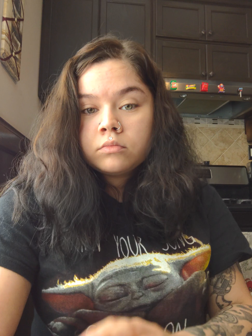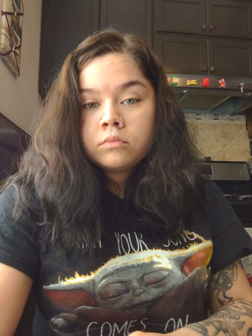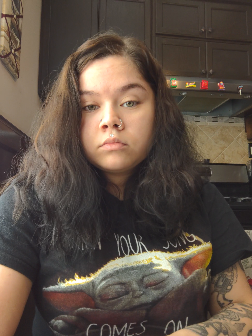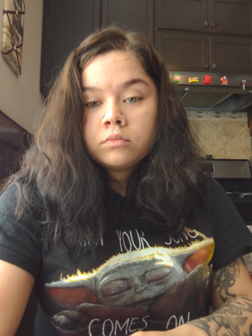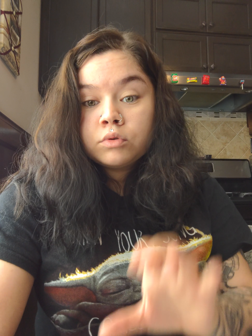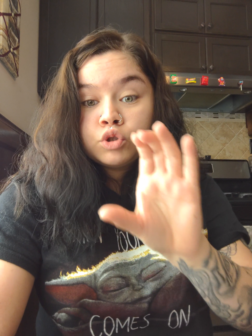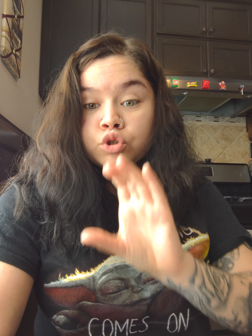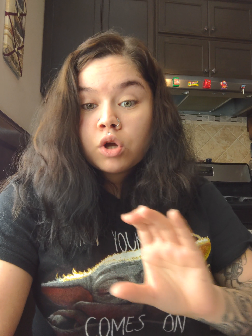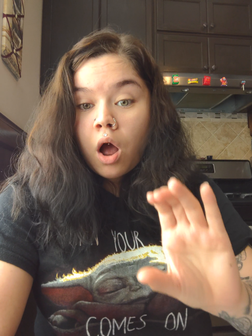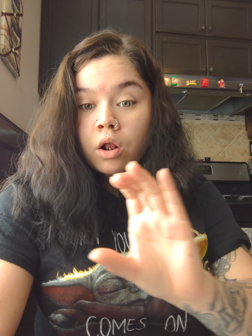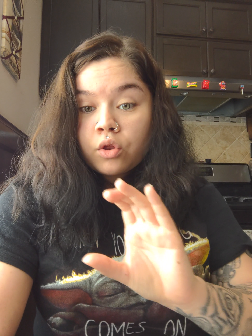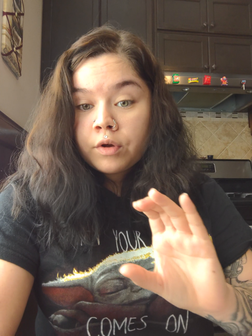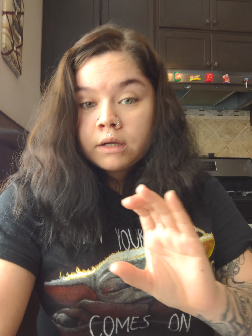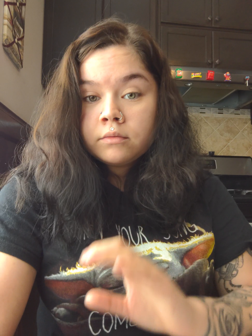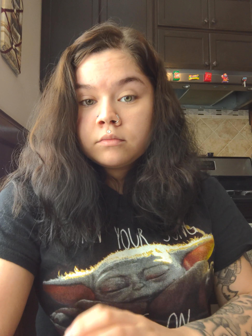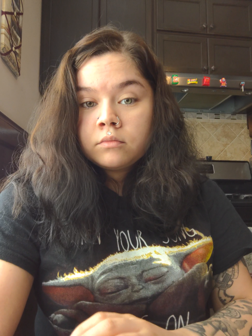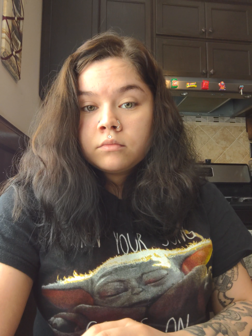chocolate